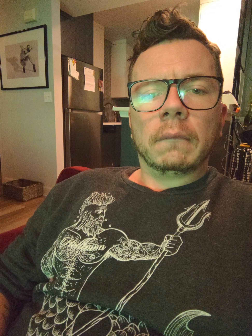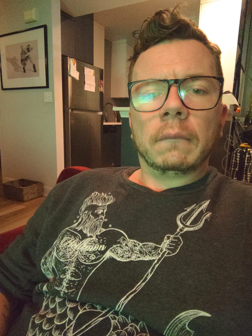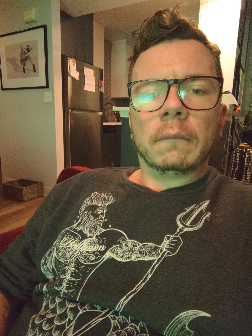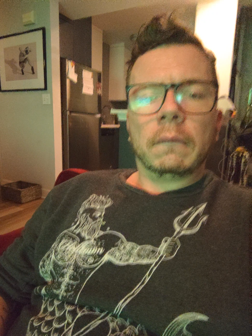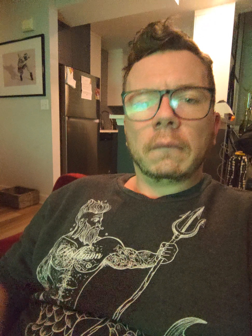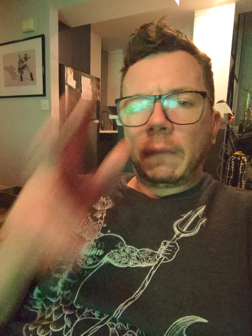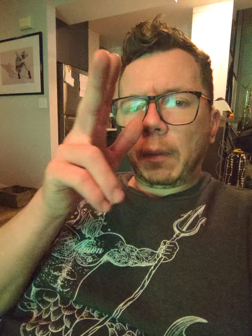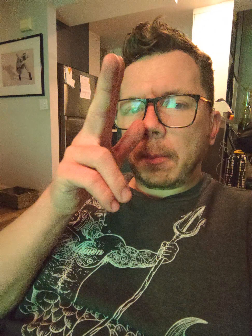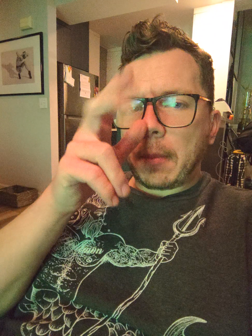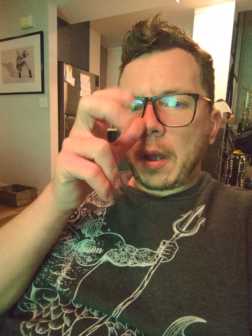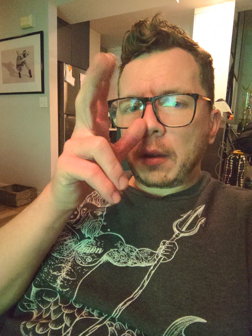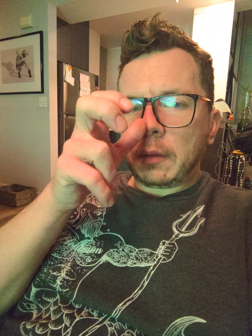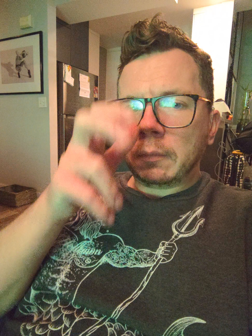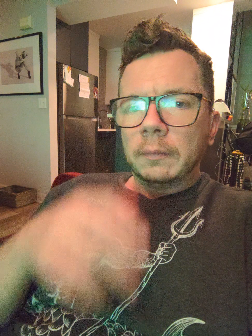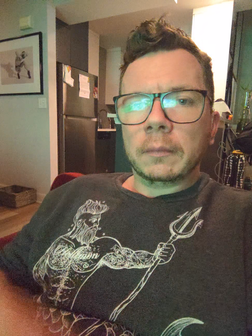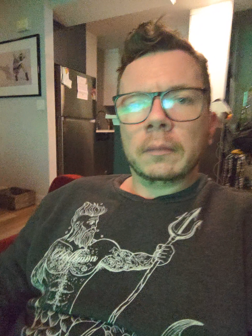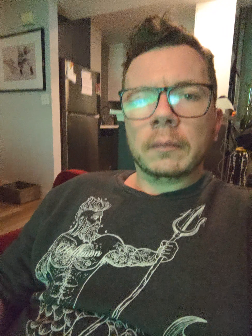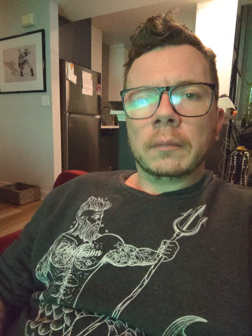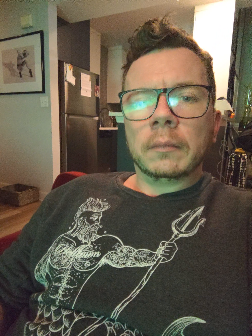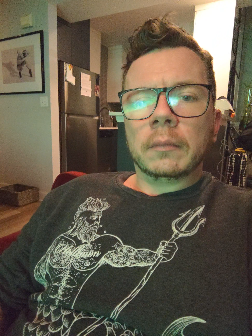bug